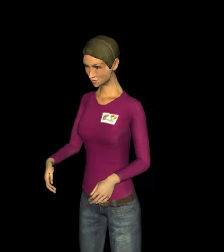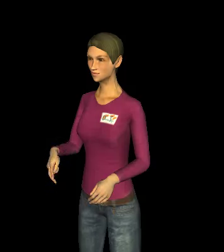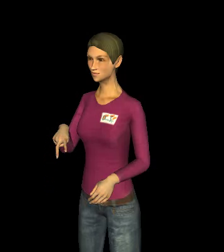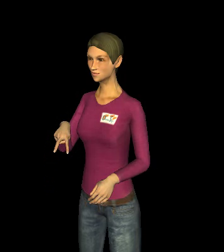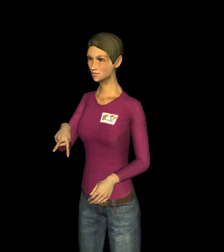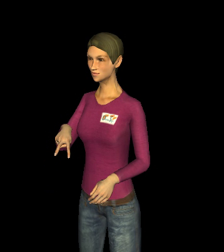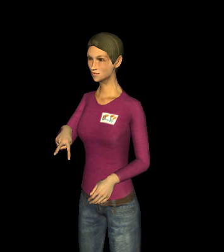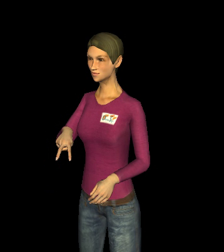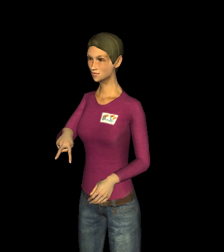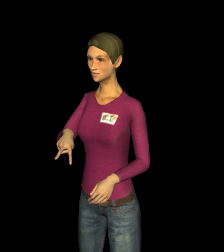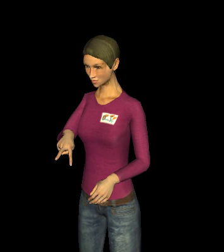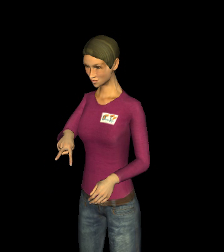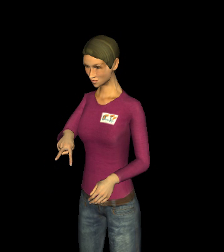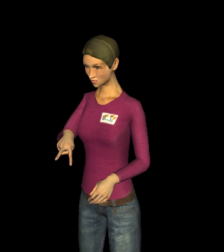يمشي